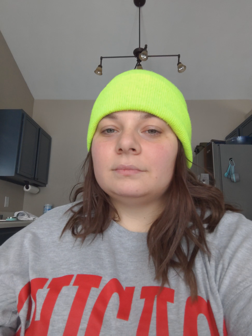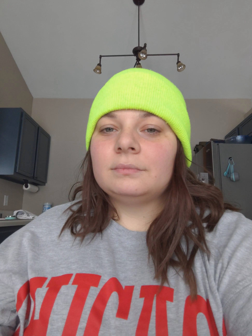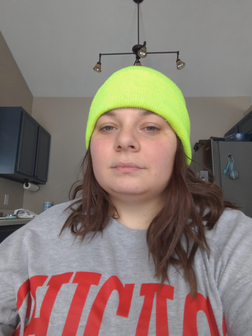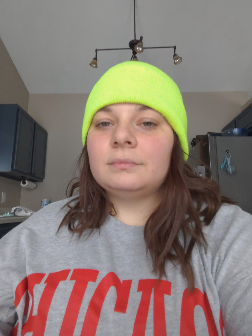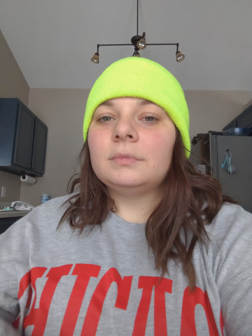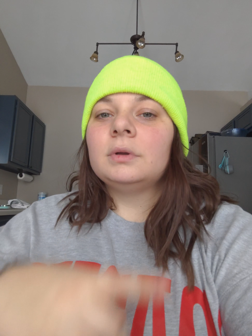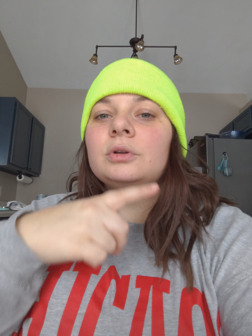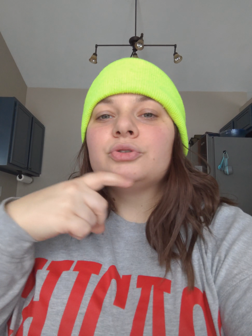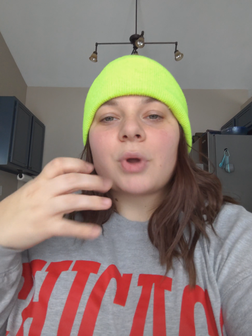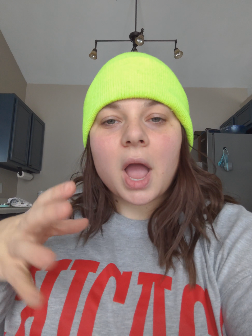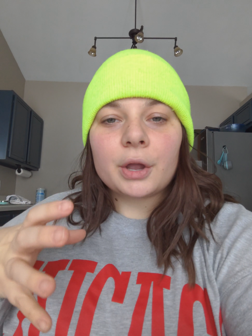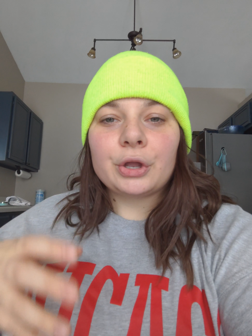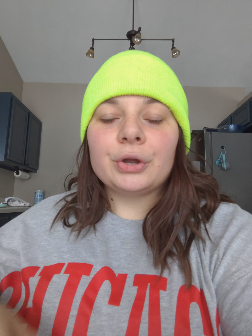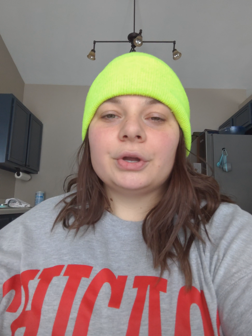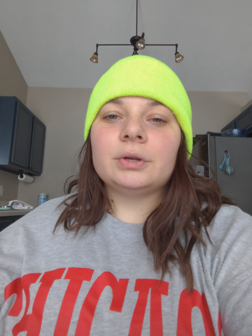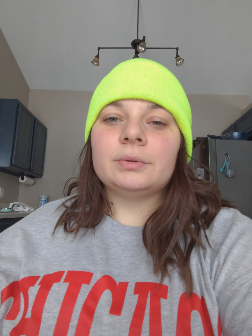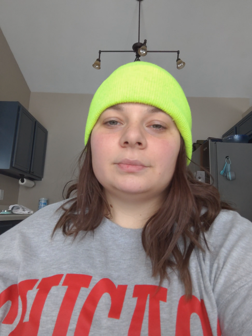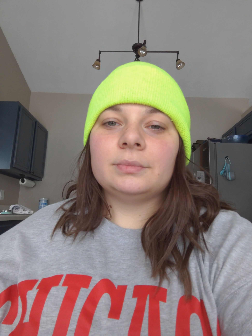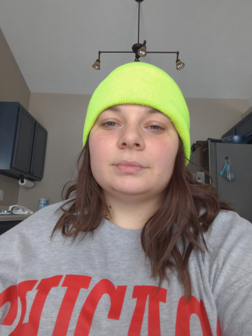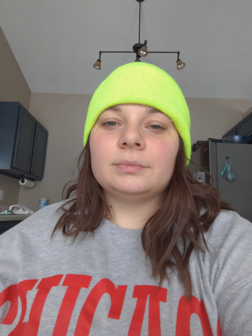dryer